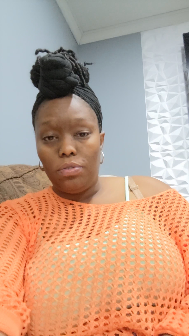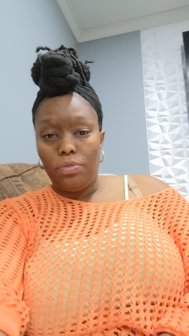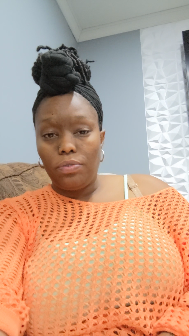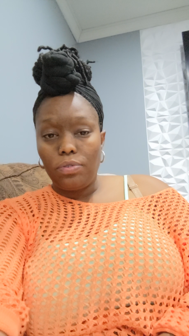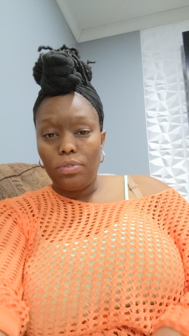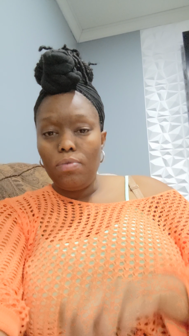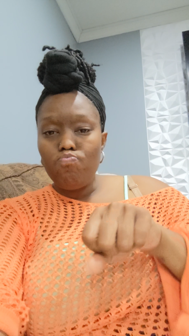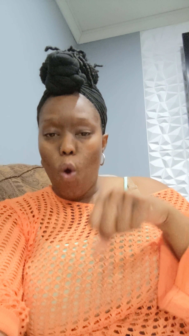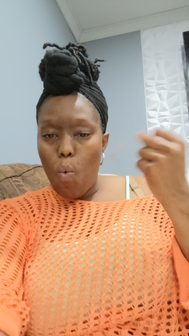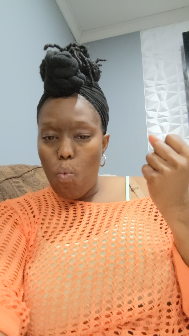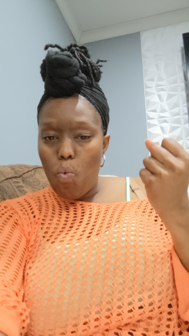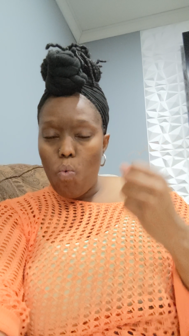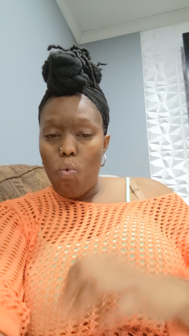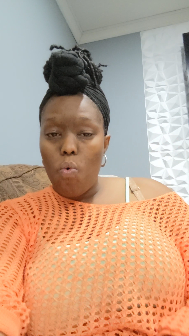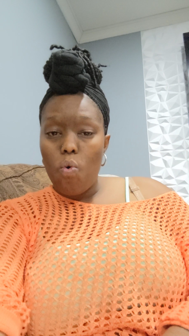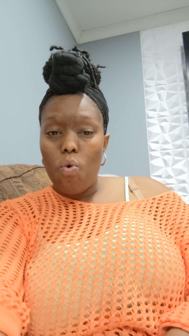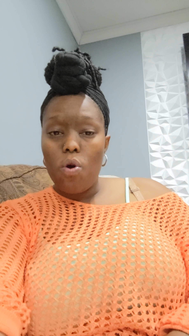broken